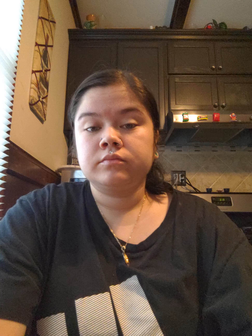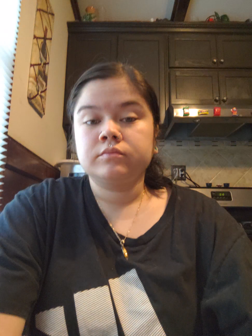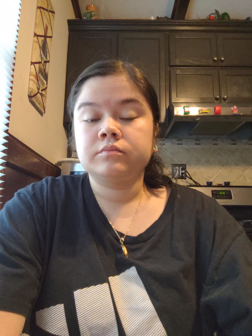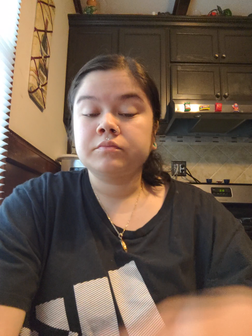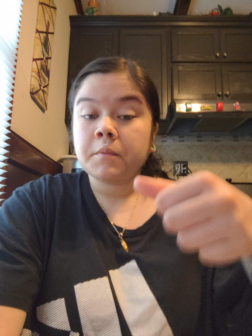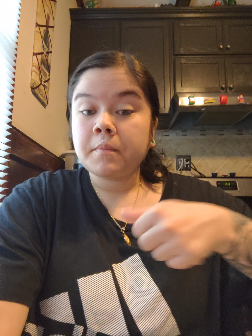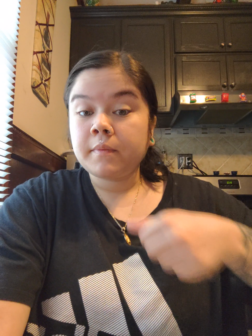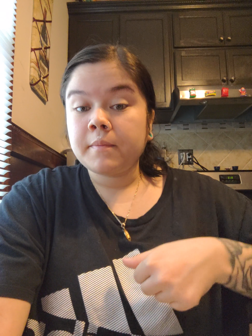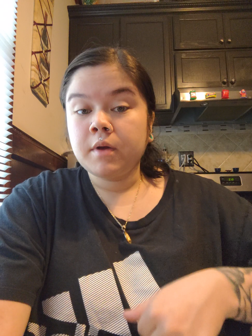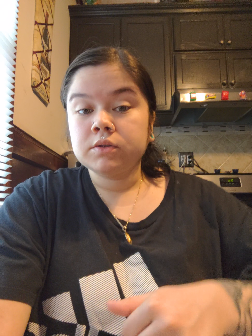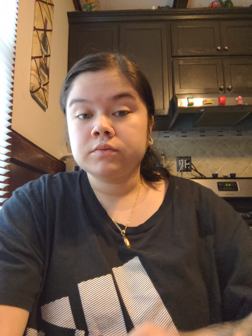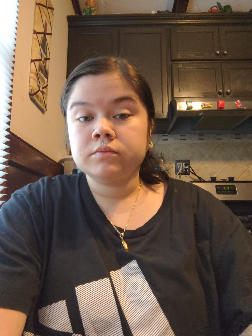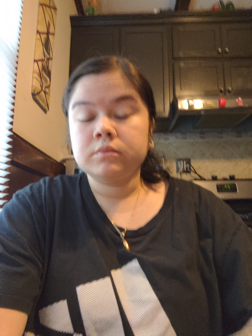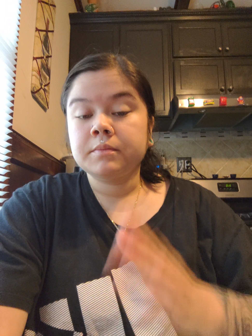puzzle